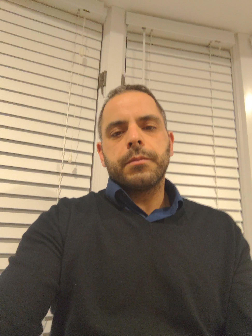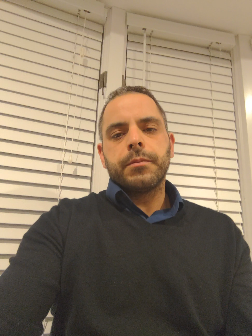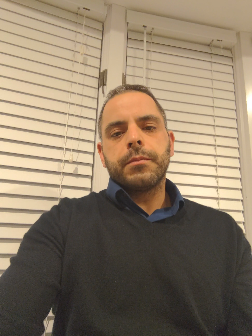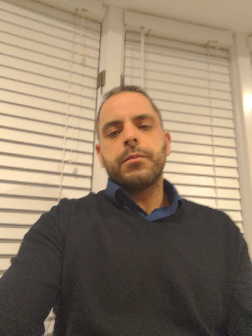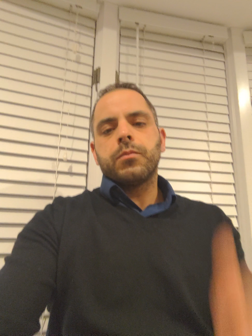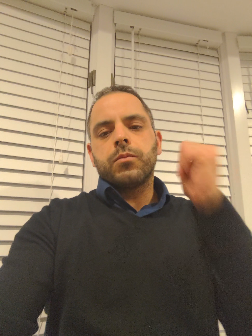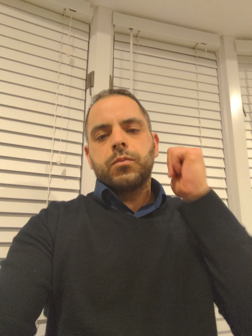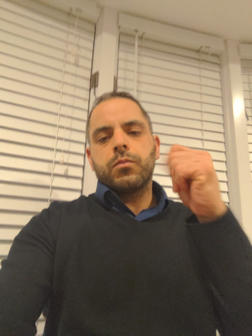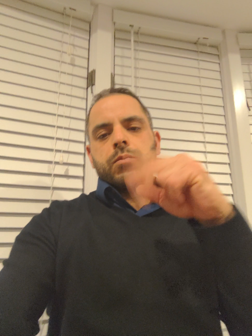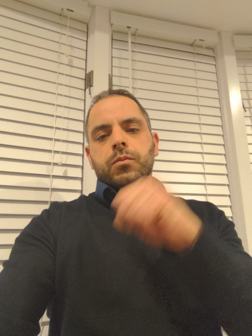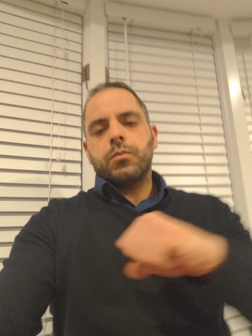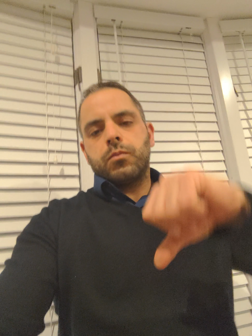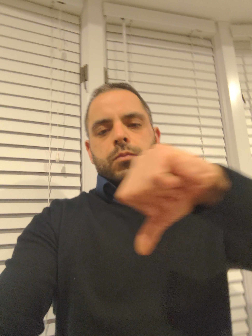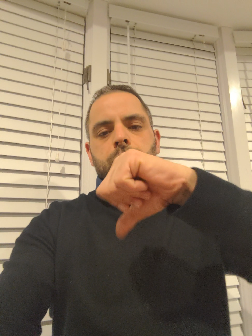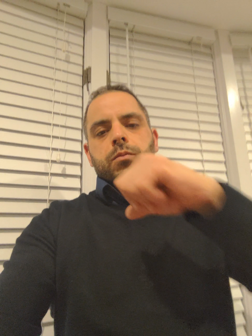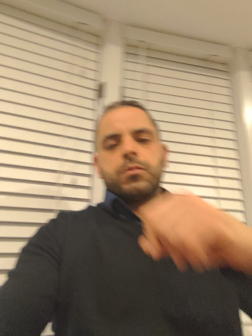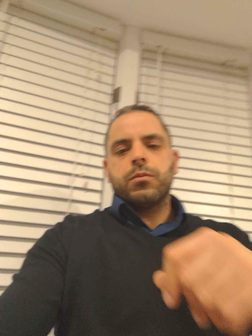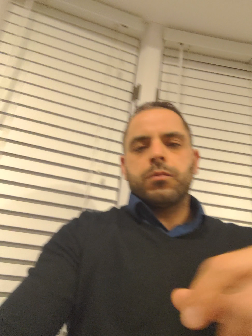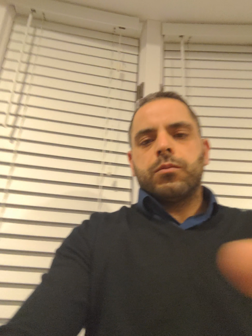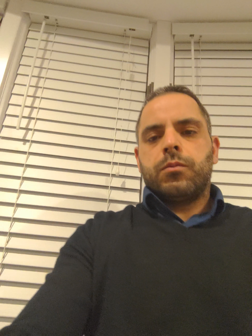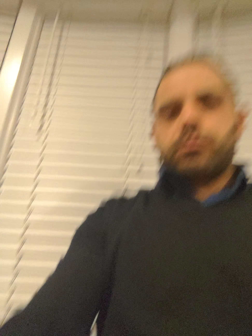backyard